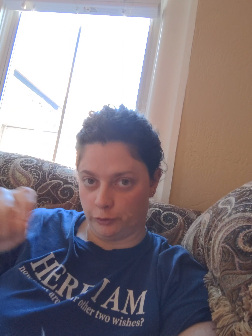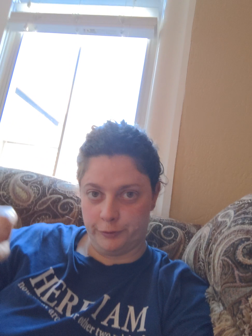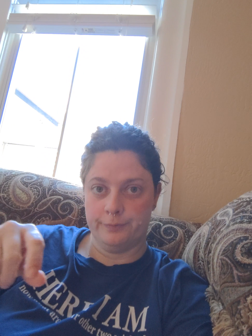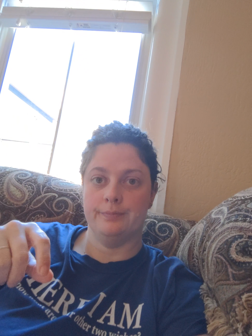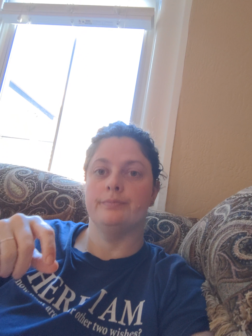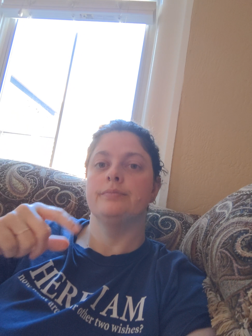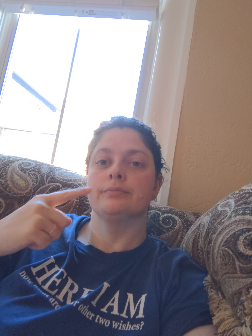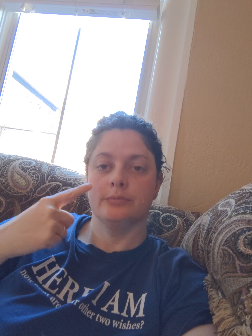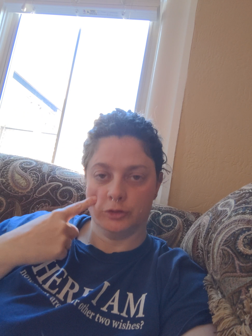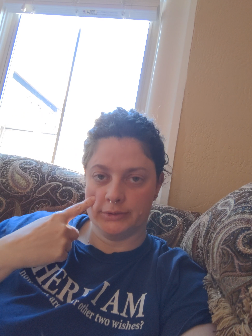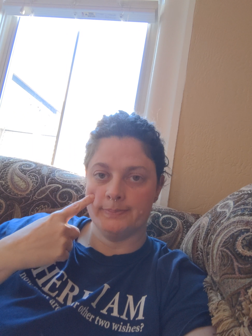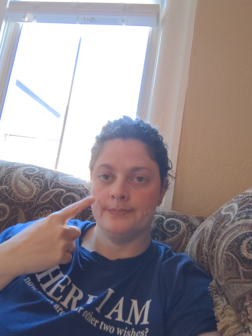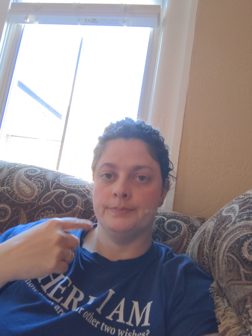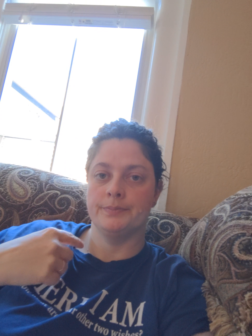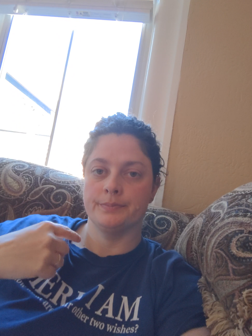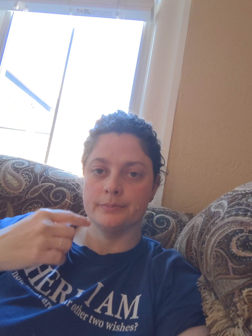cheek